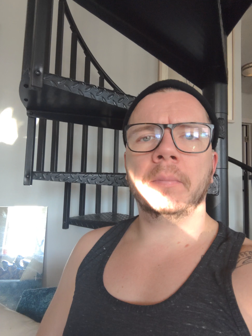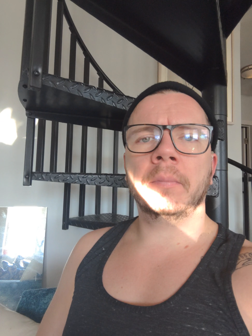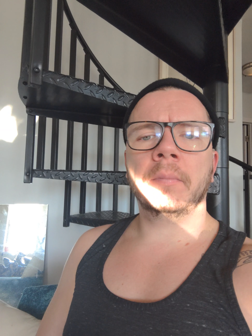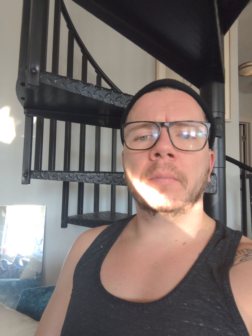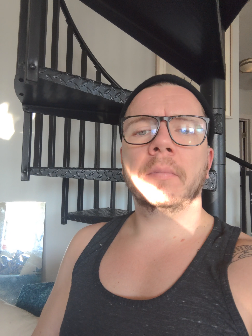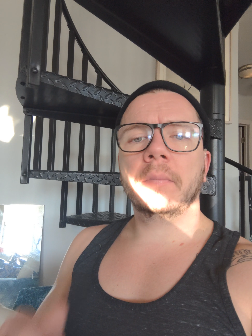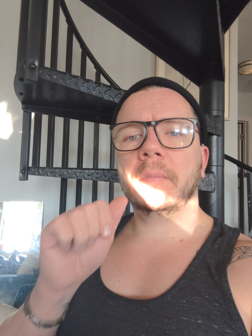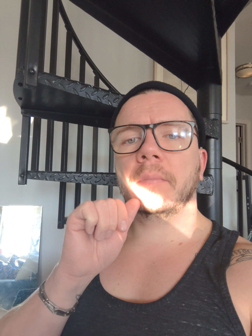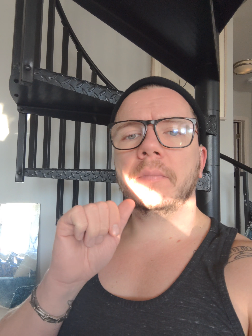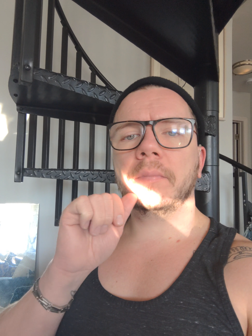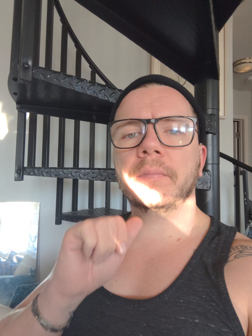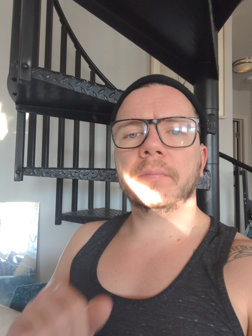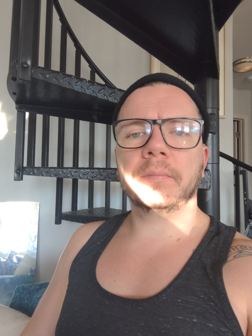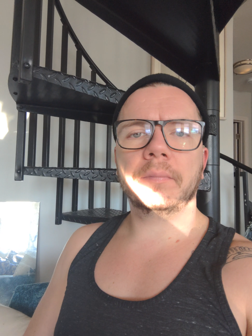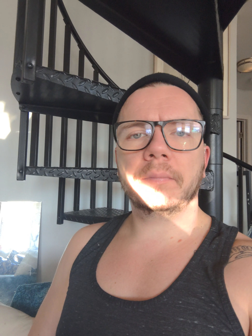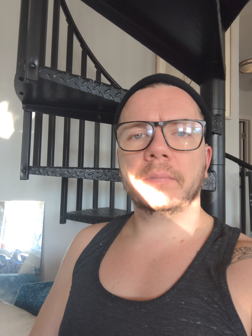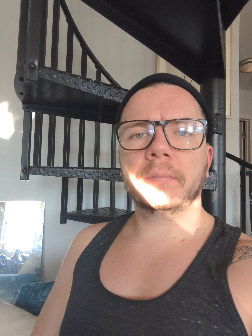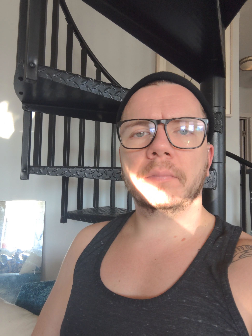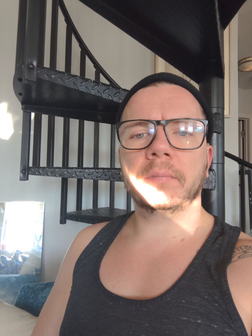aunt